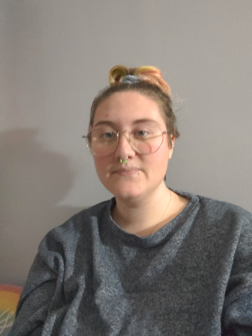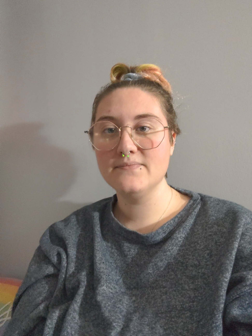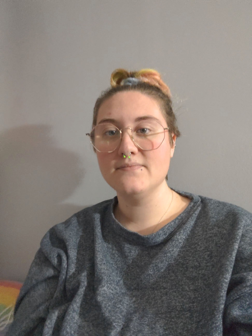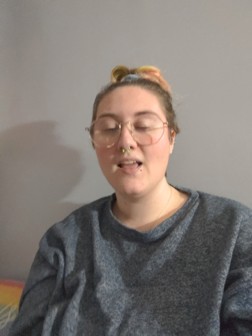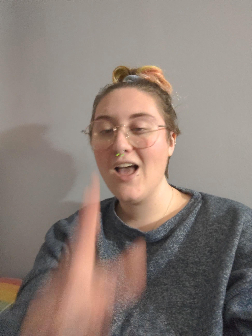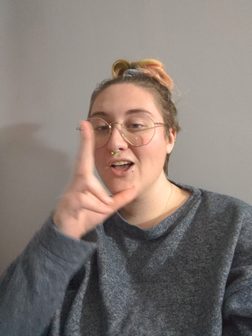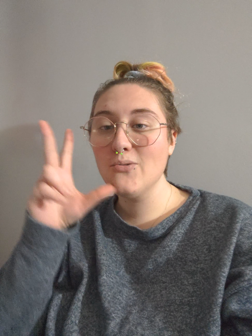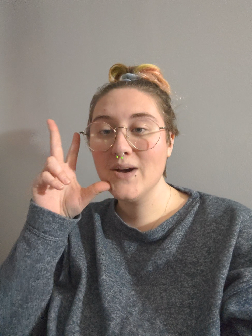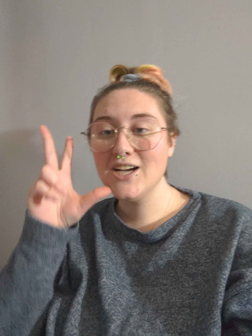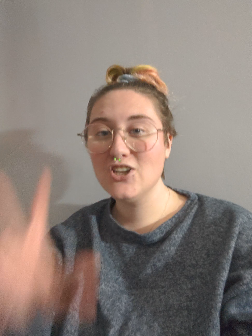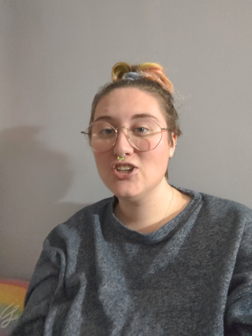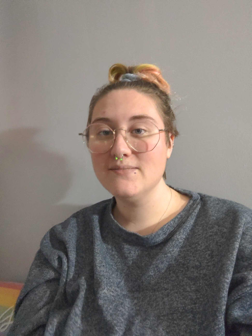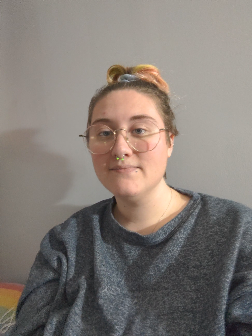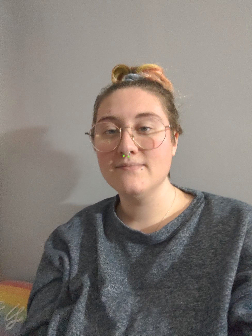underwear